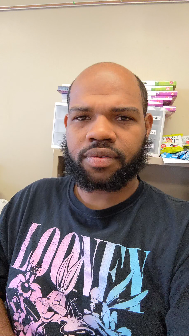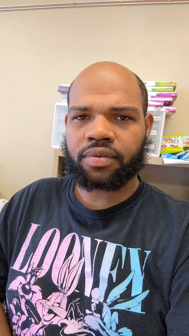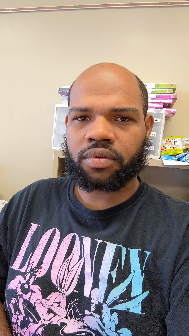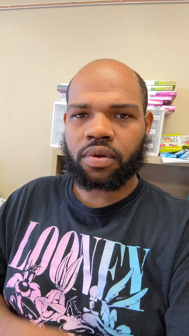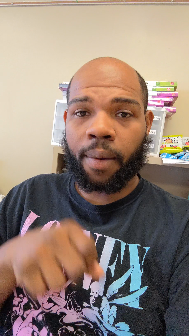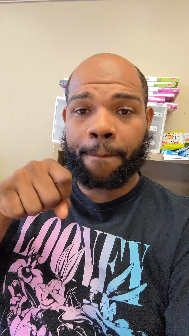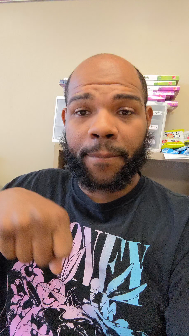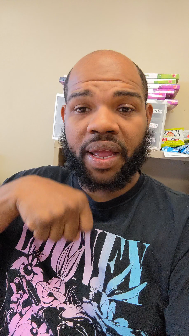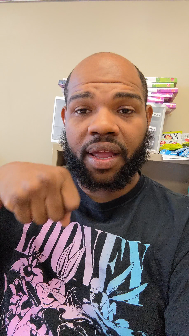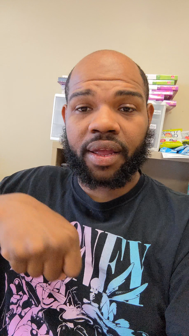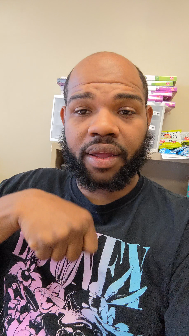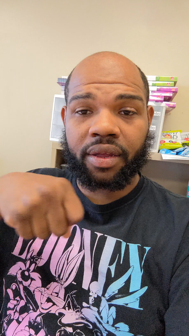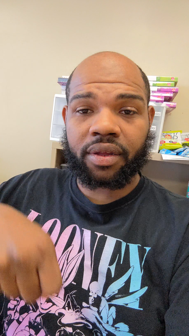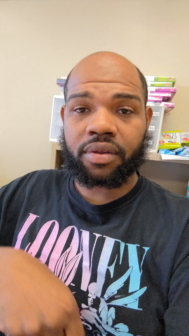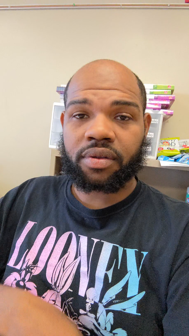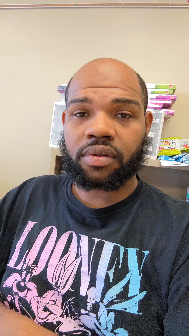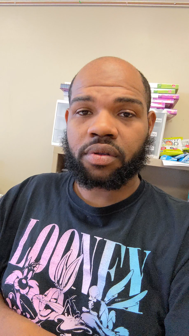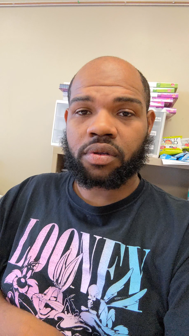bicycle